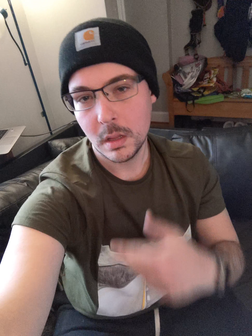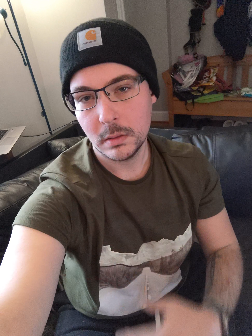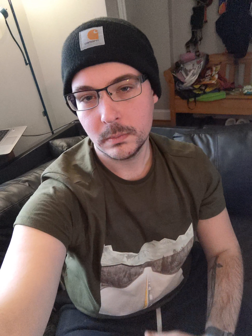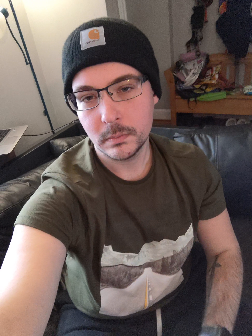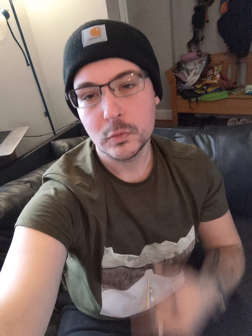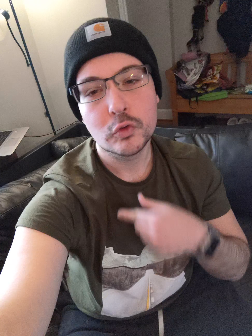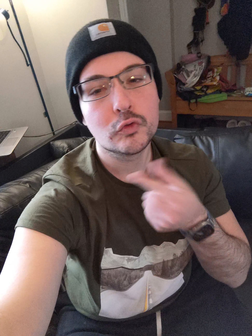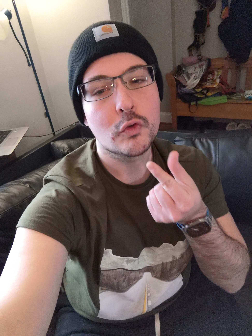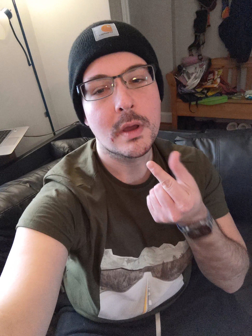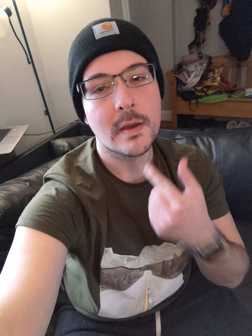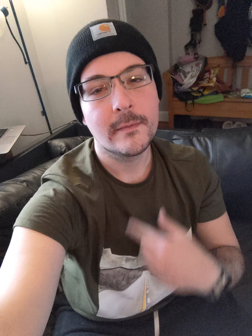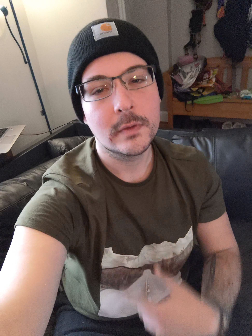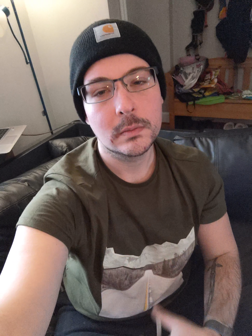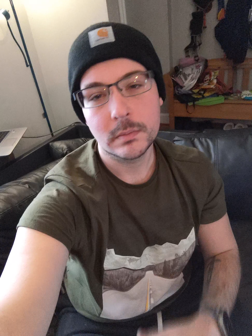giraffe